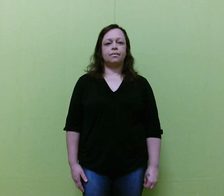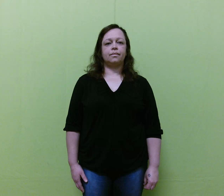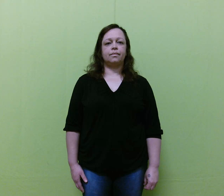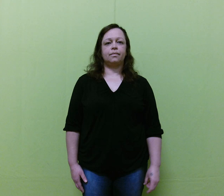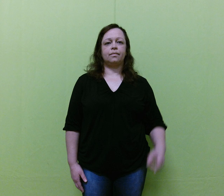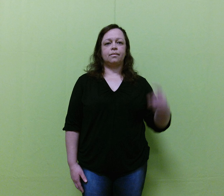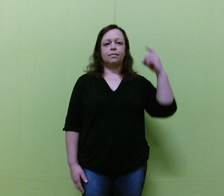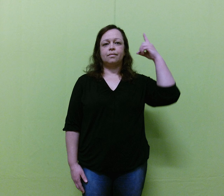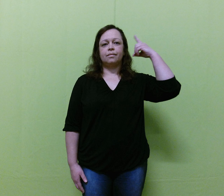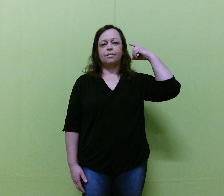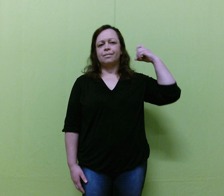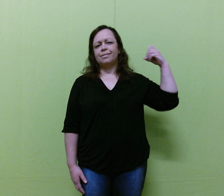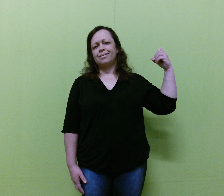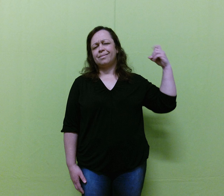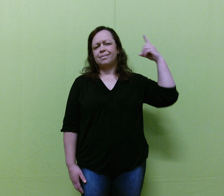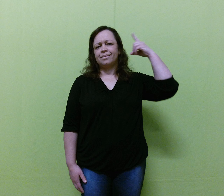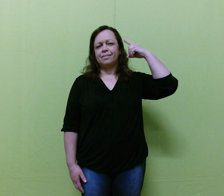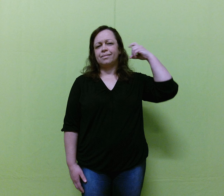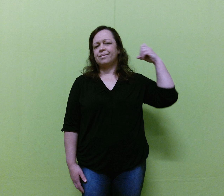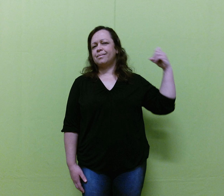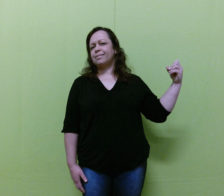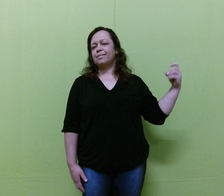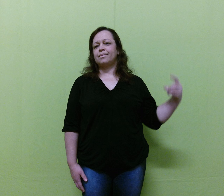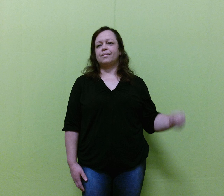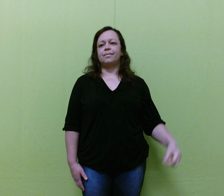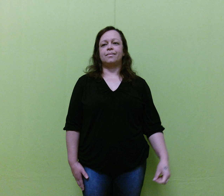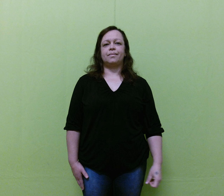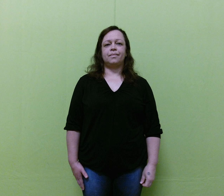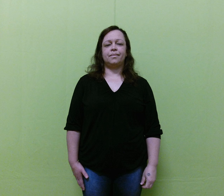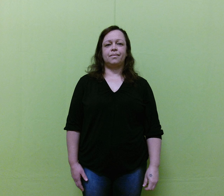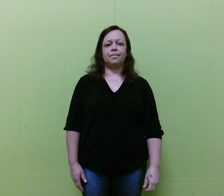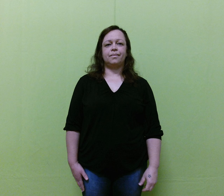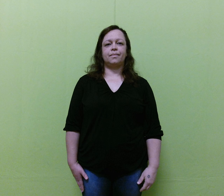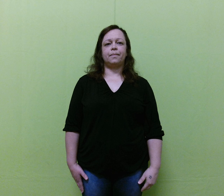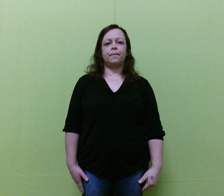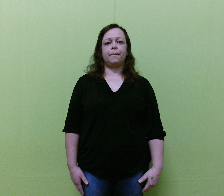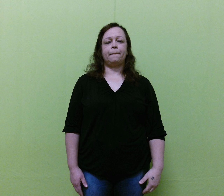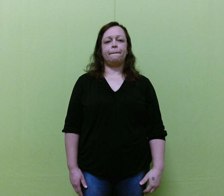barulho